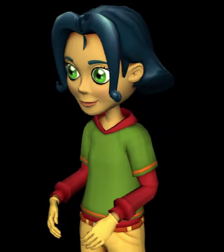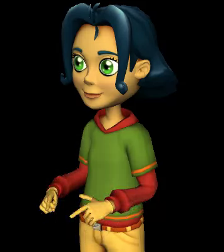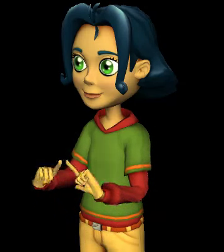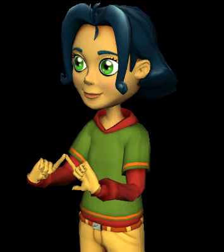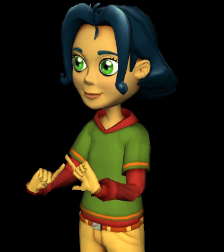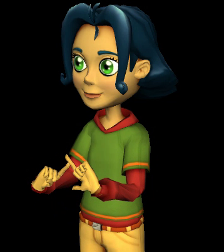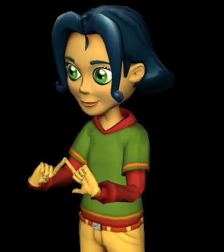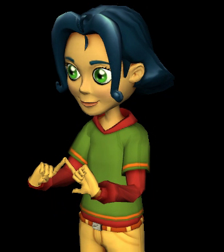دائرة